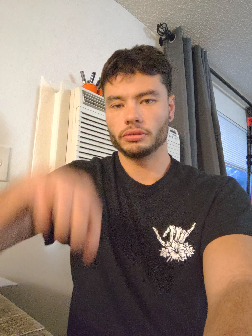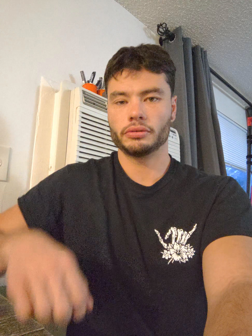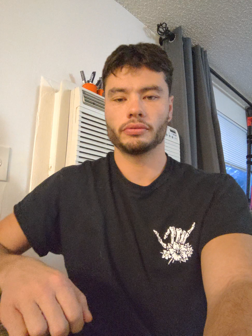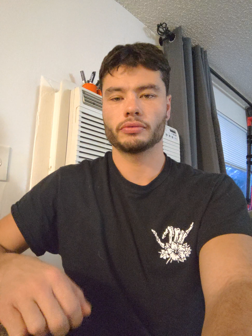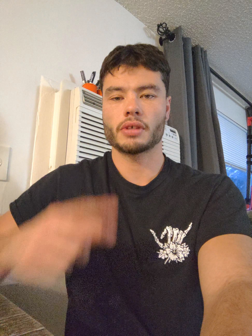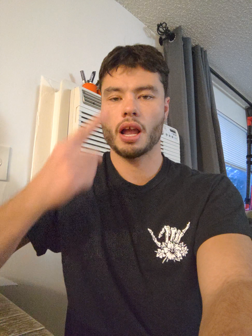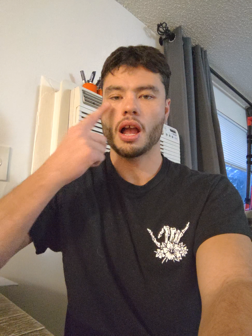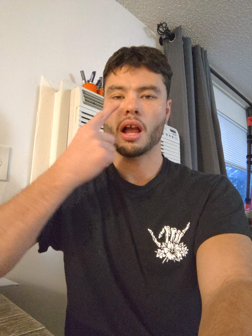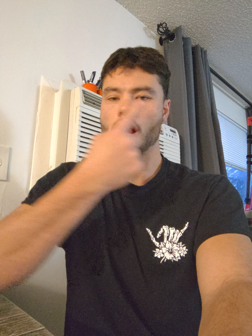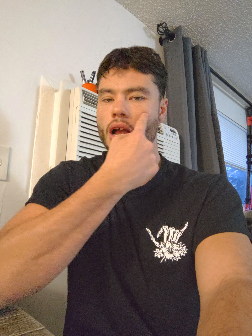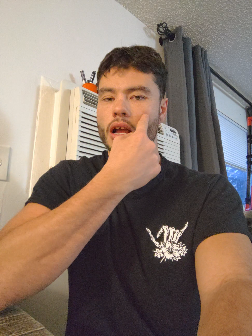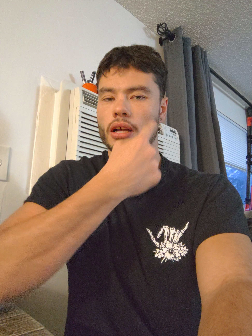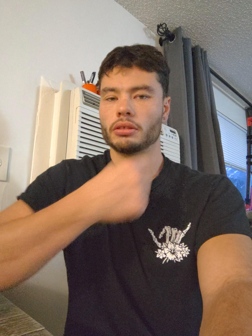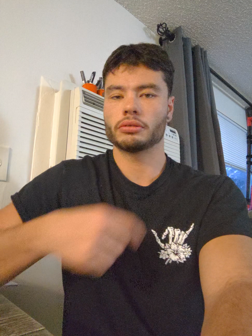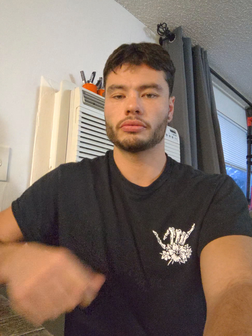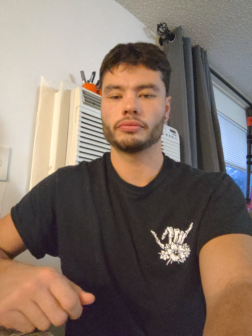eye